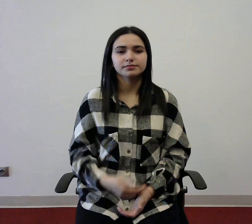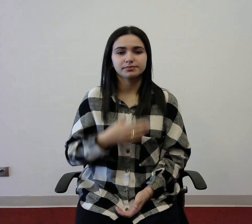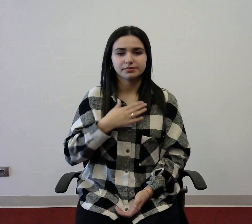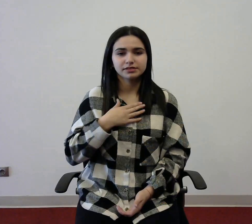mən